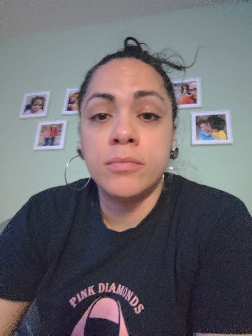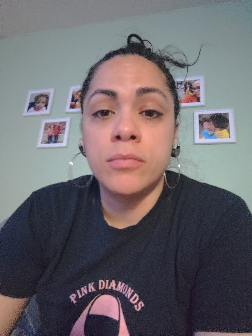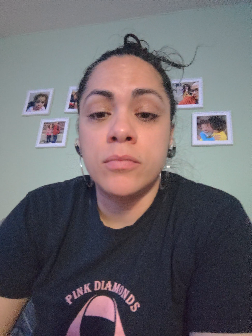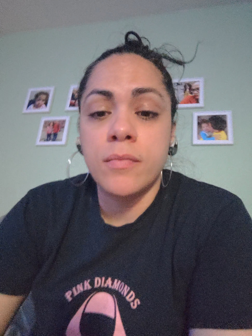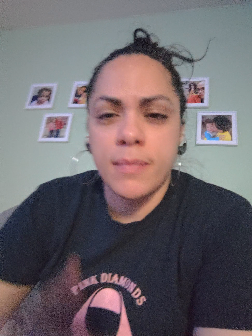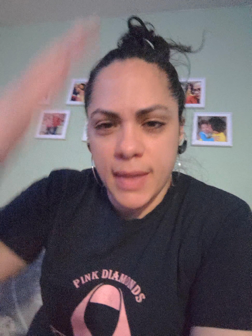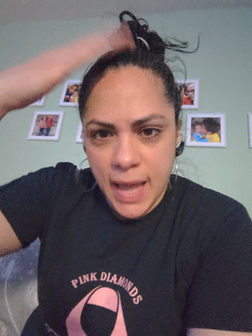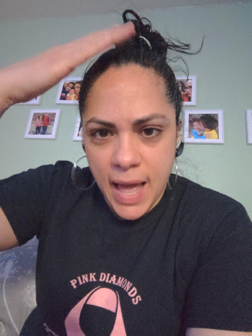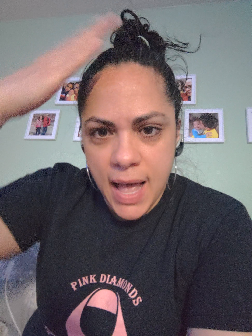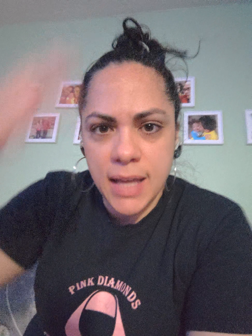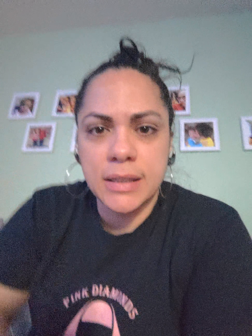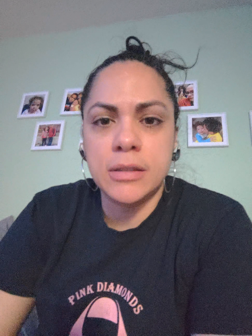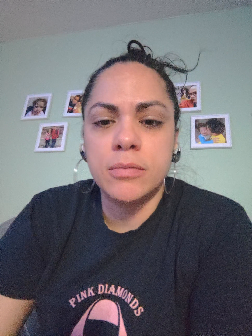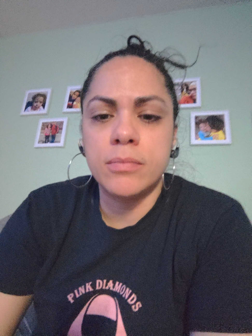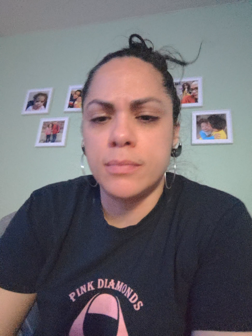hat